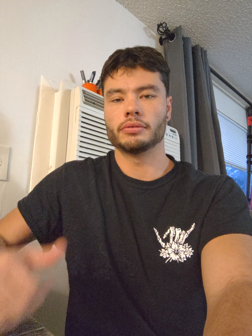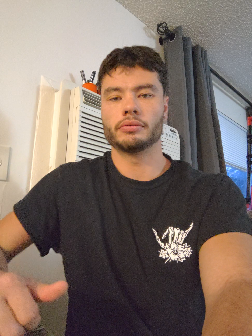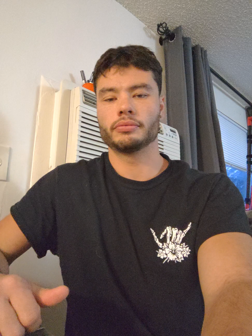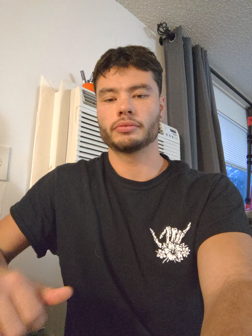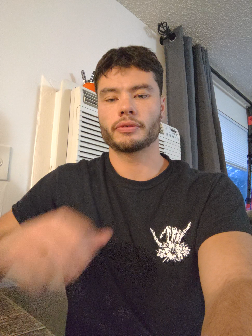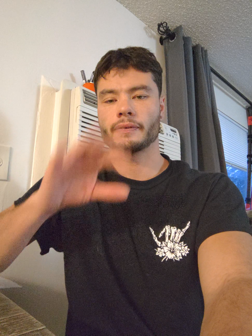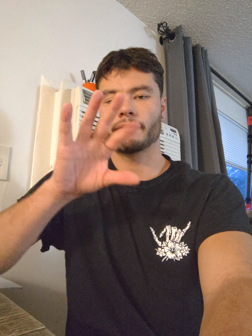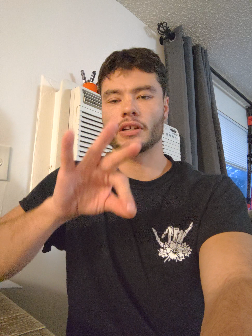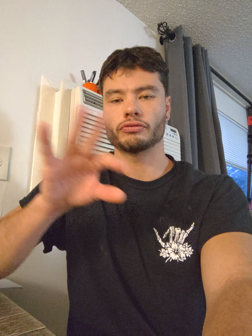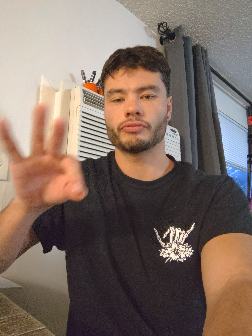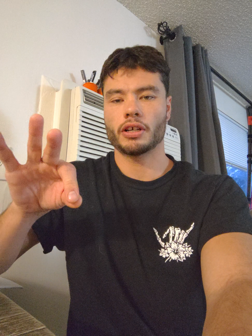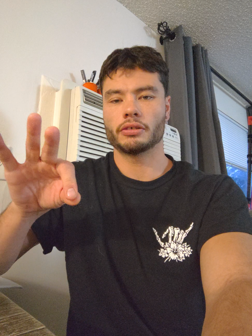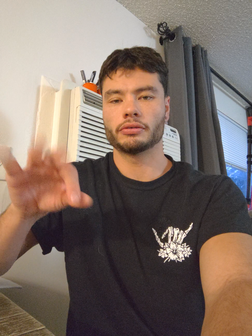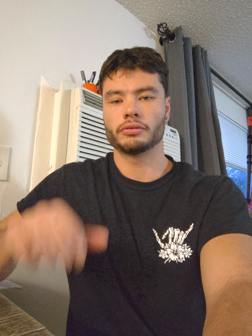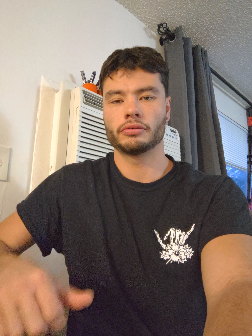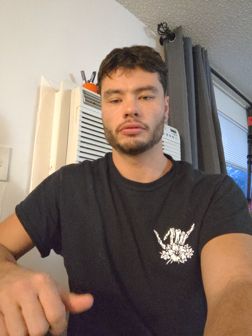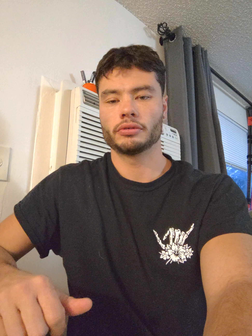french fries